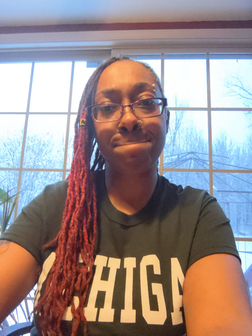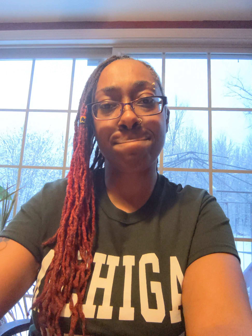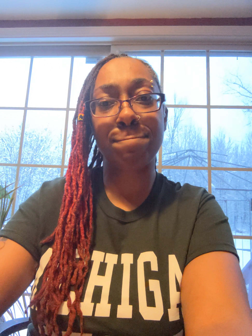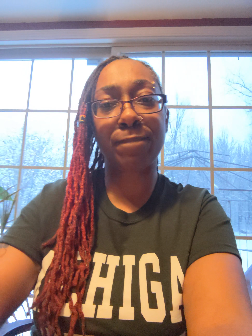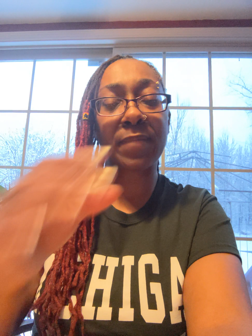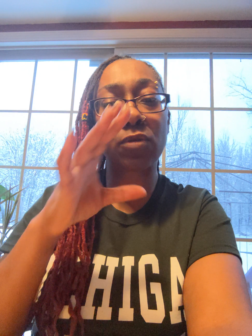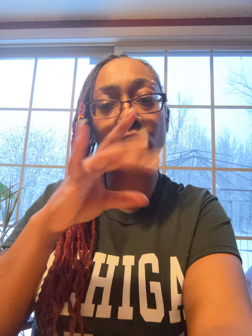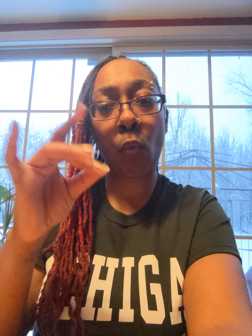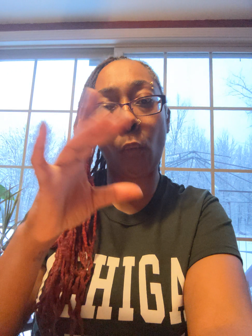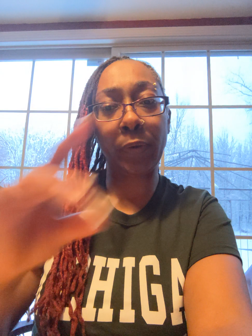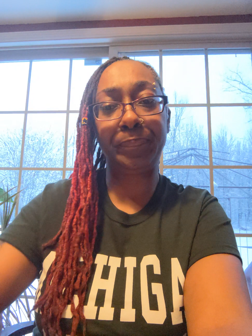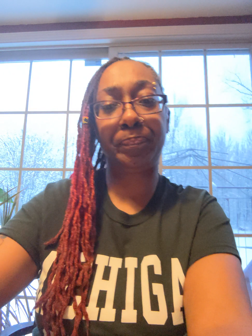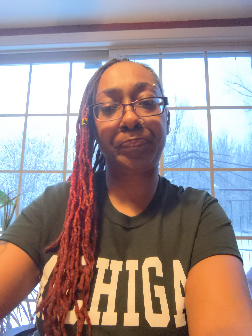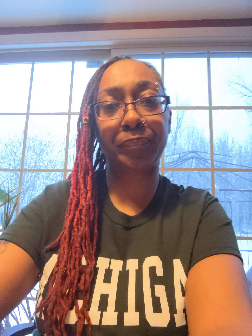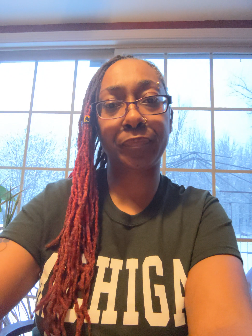story